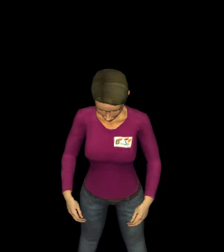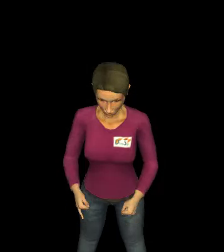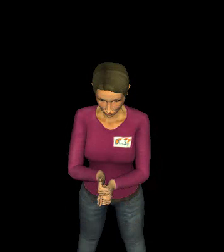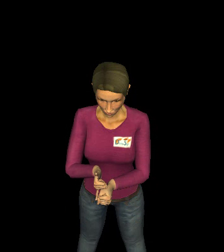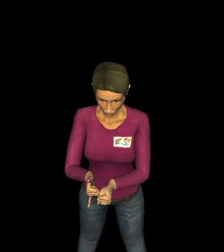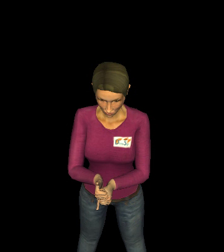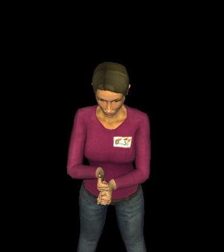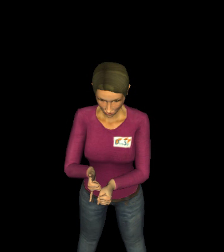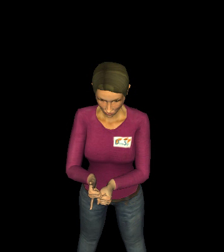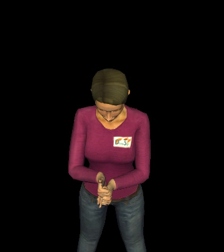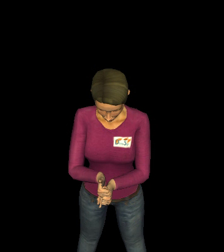قهوة